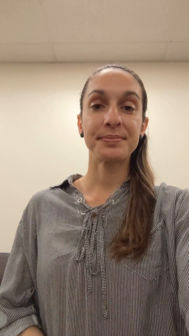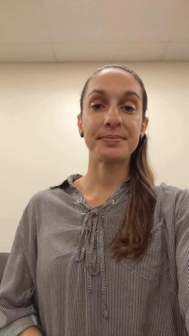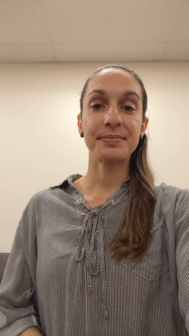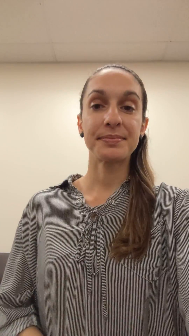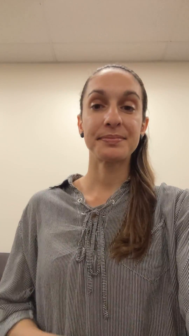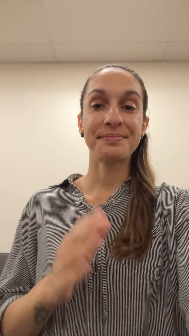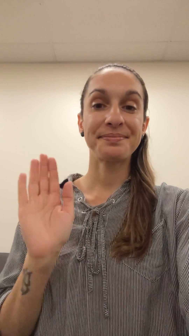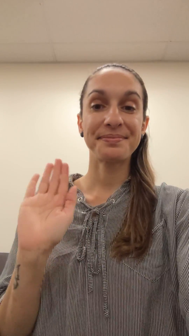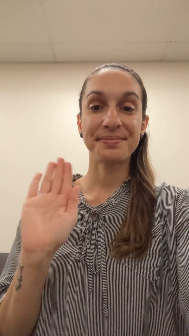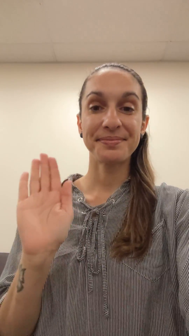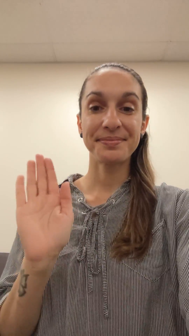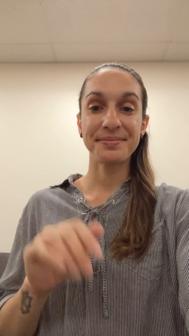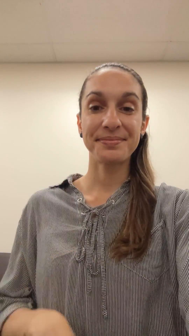hi